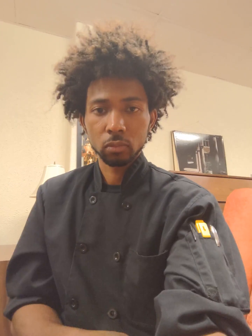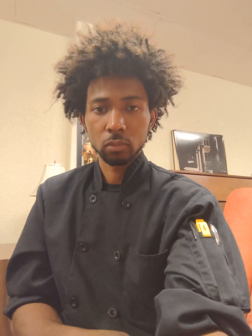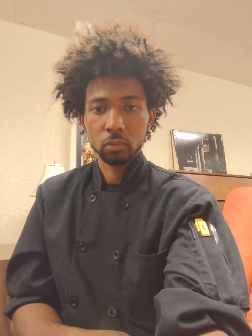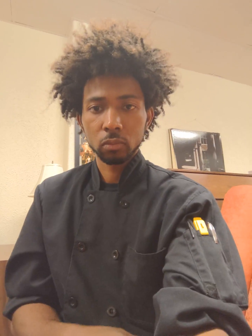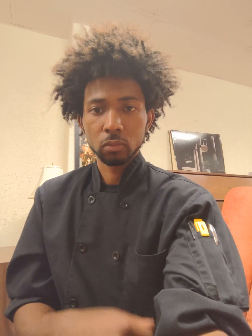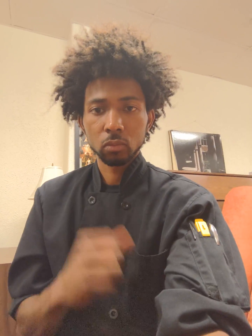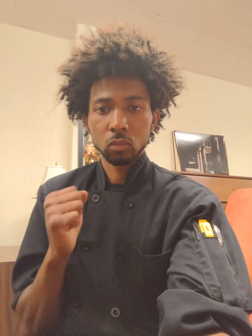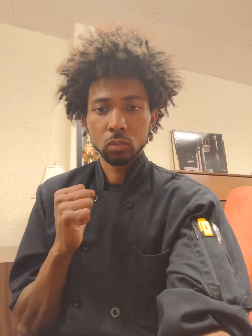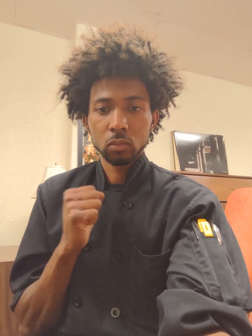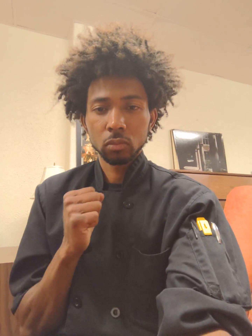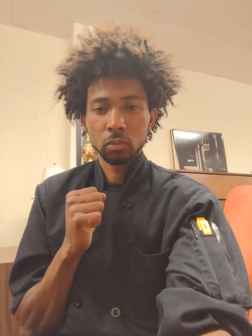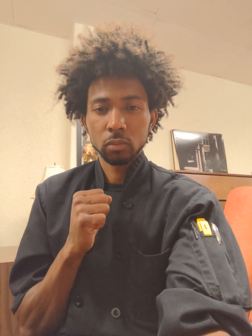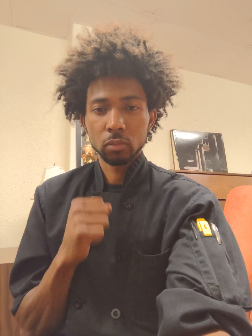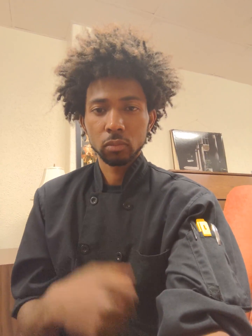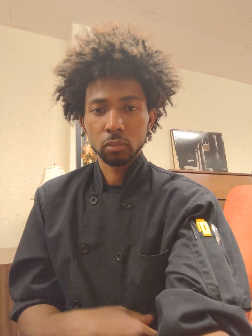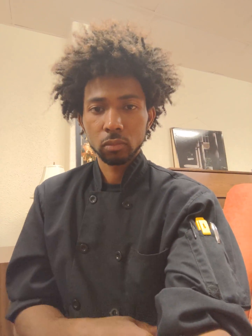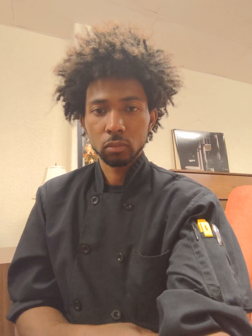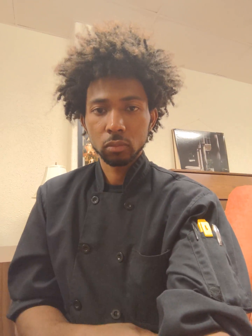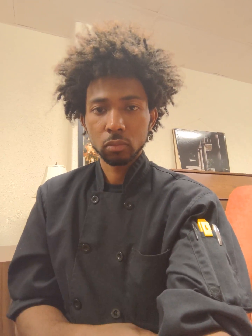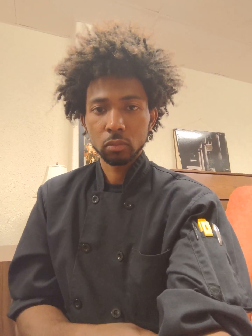cold